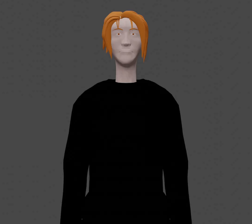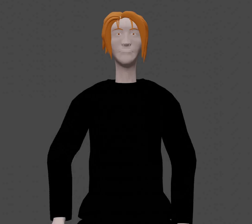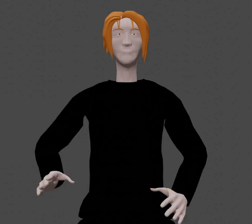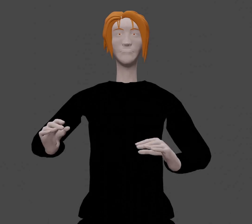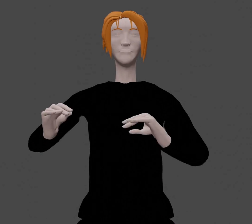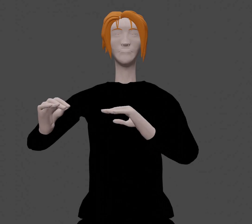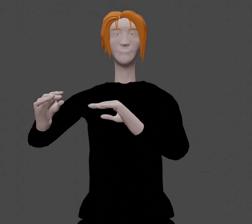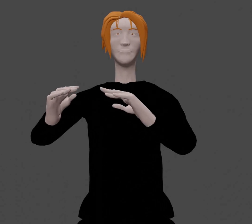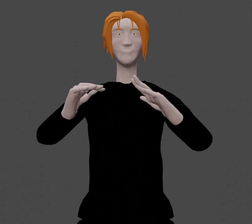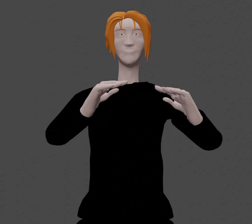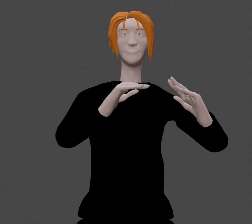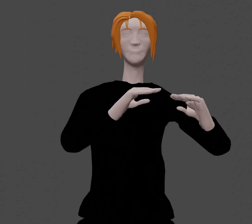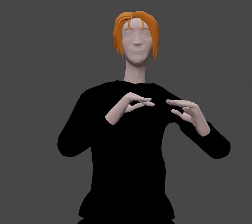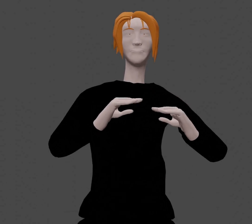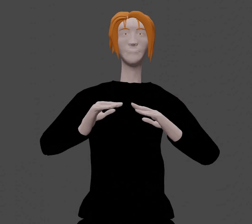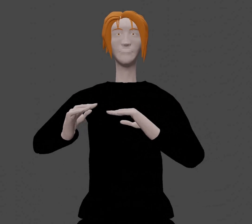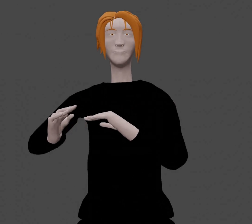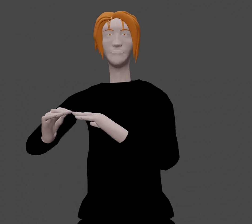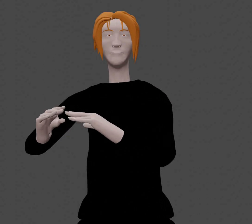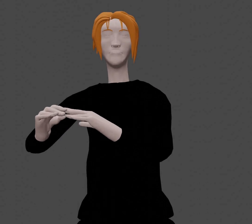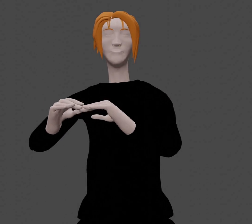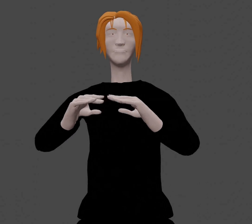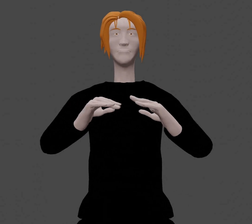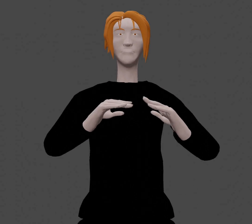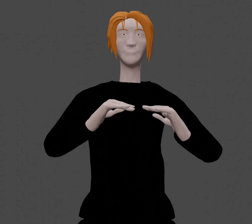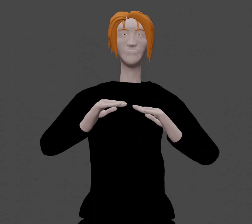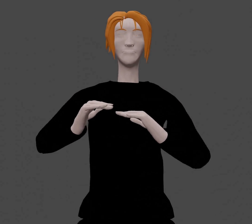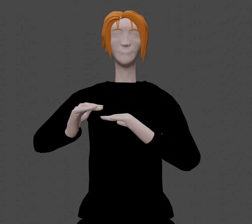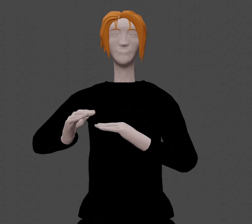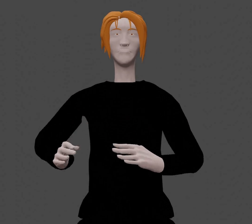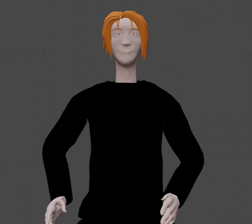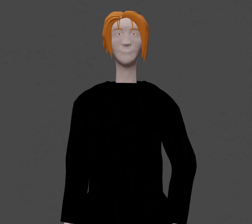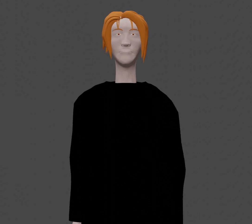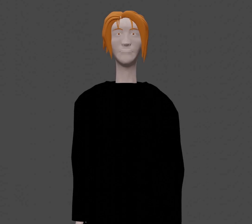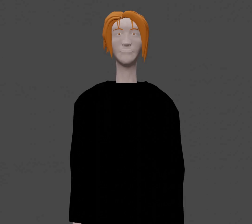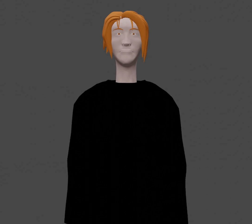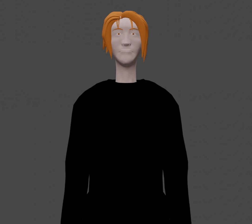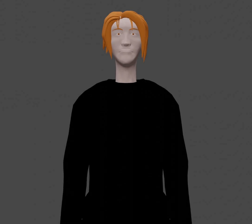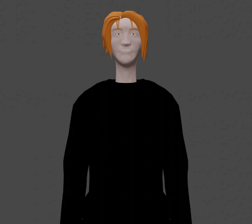Babble Motion Spin